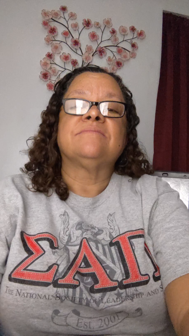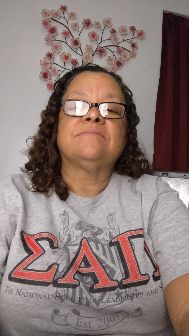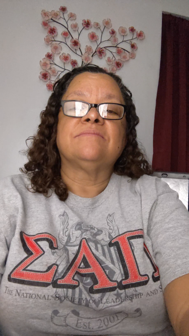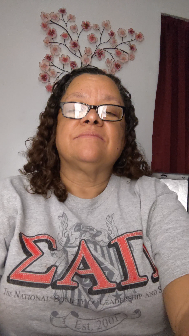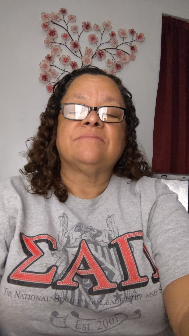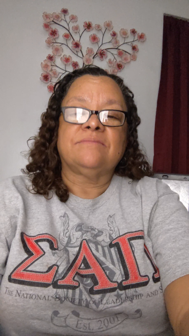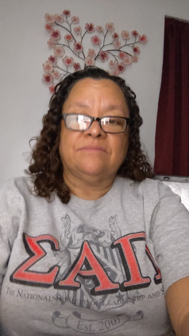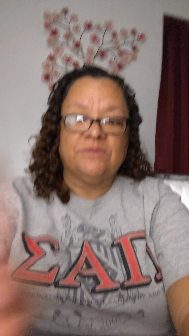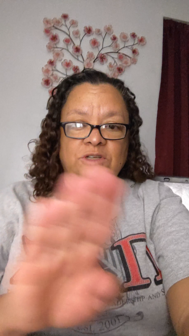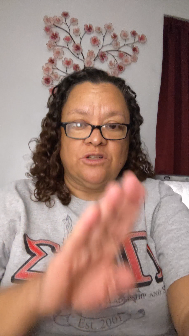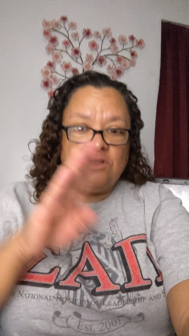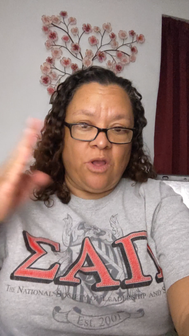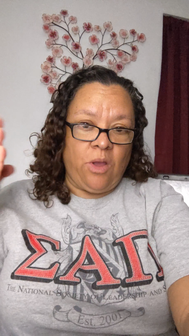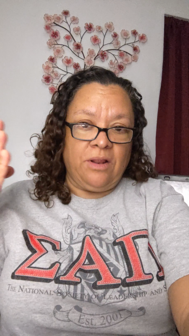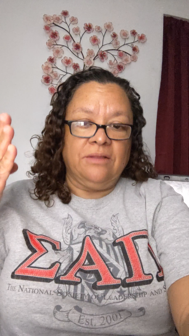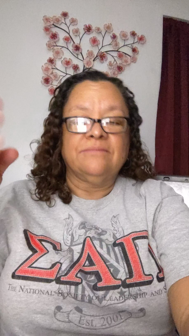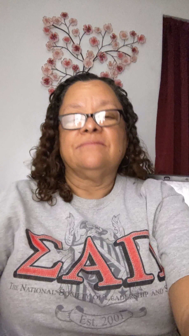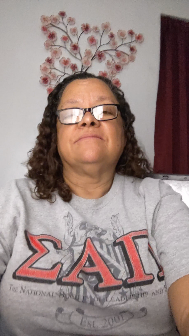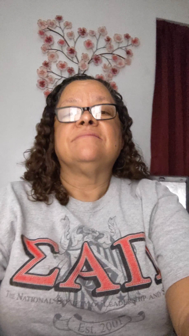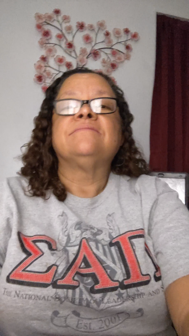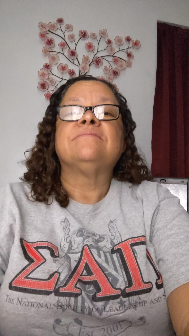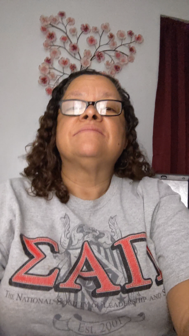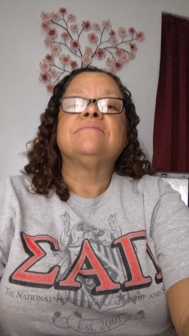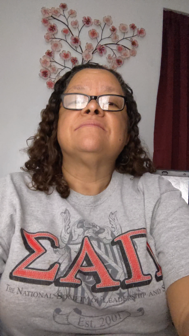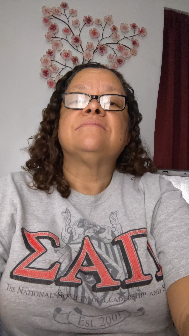door